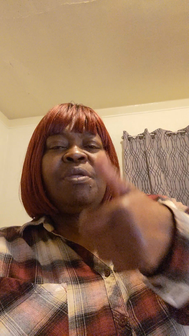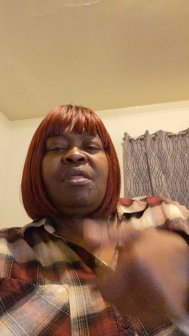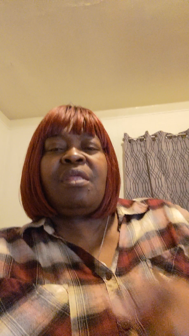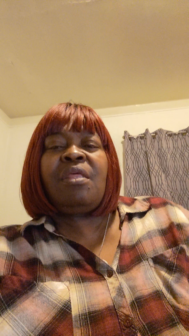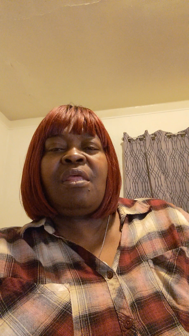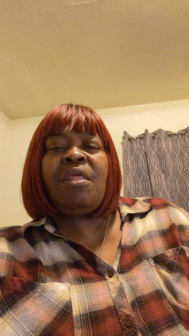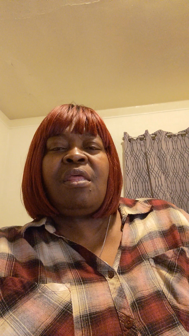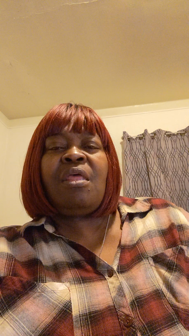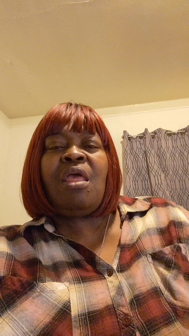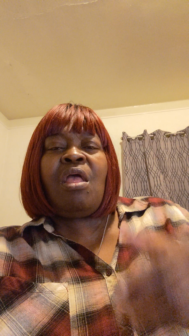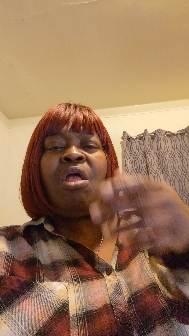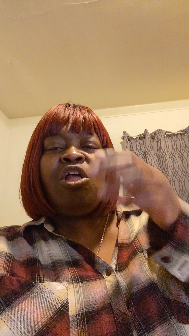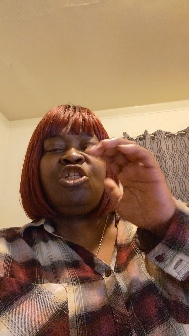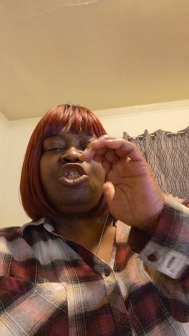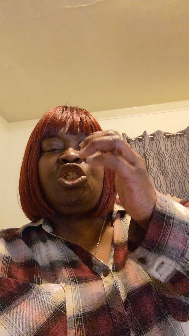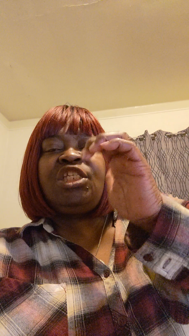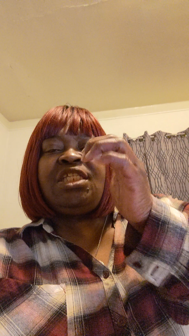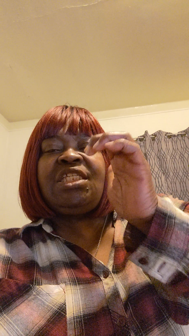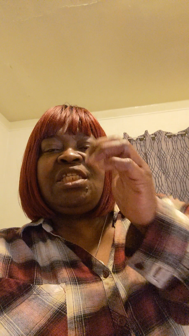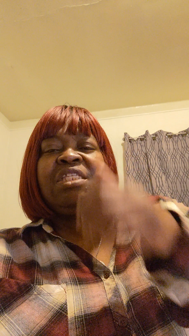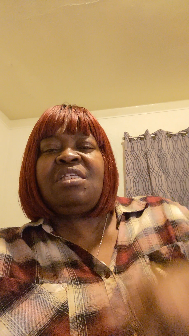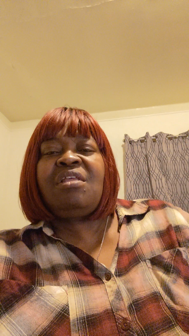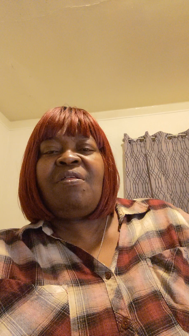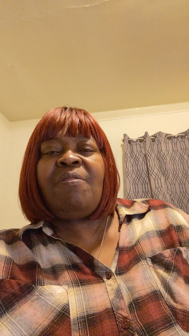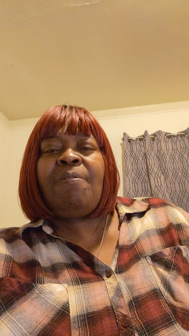cheese